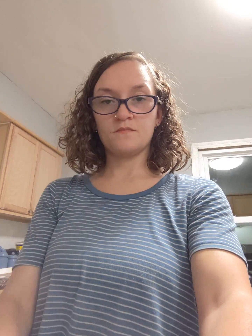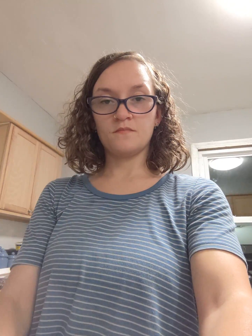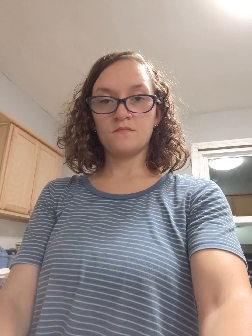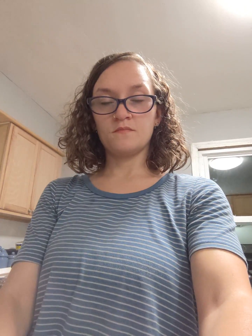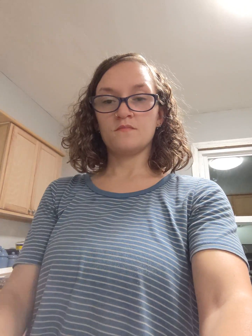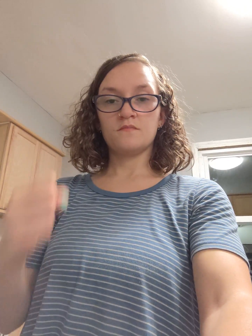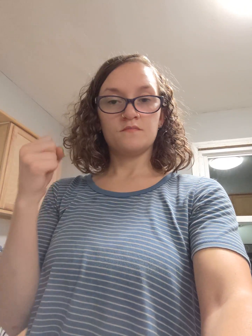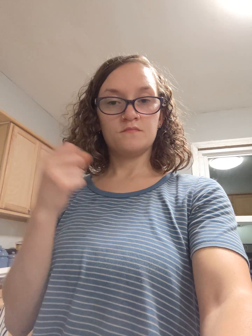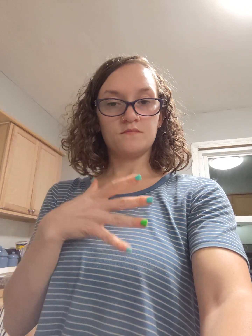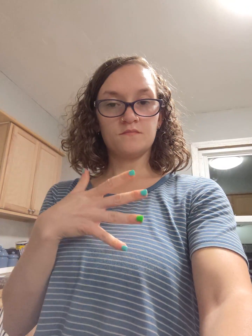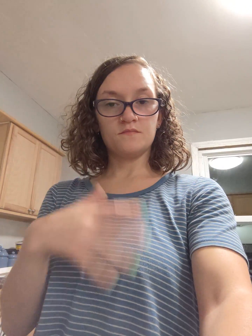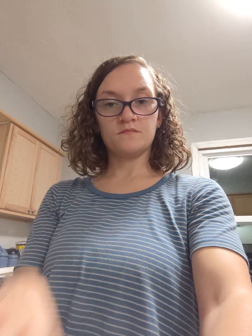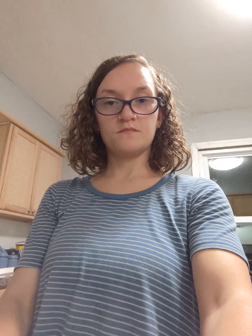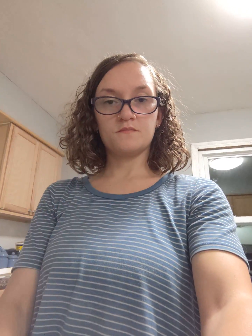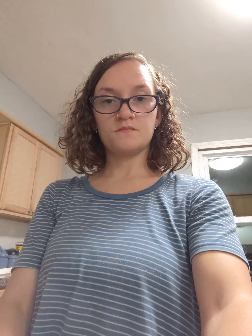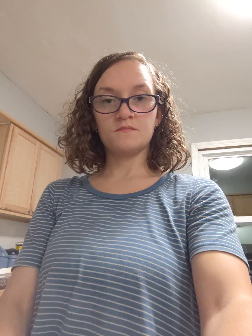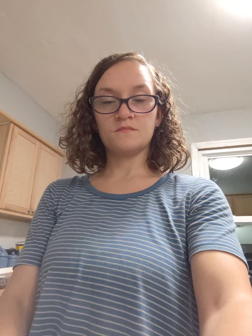scared